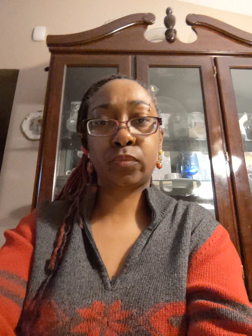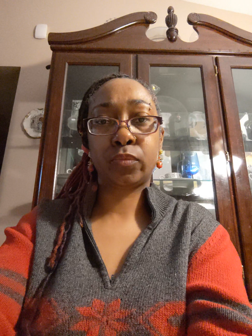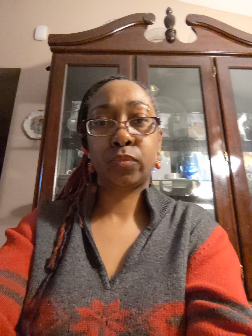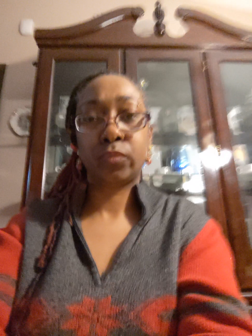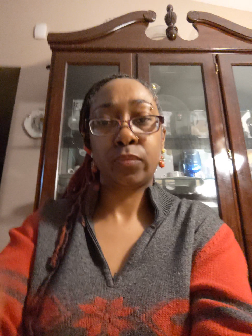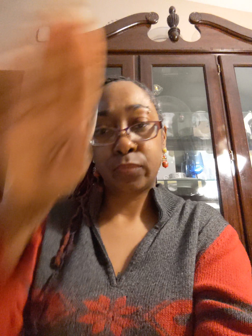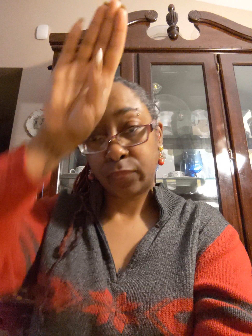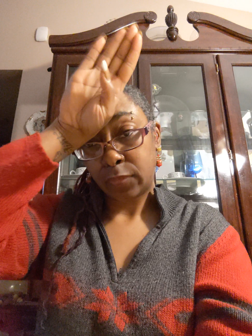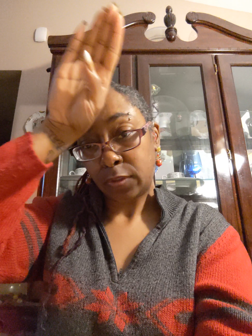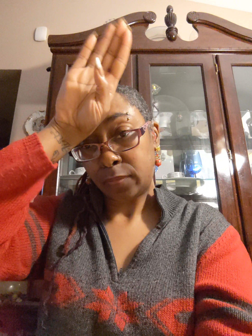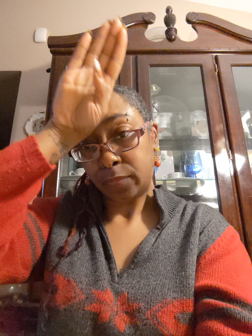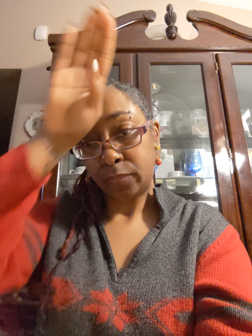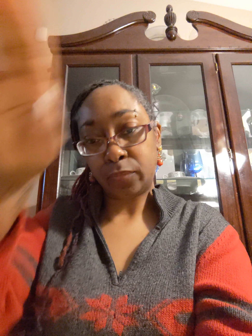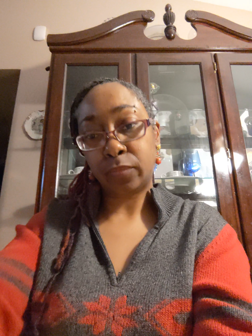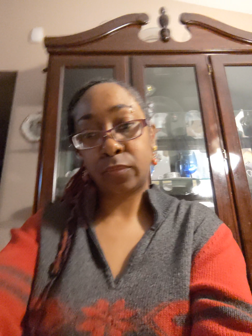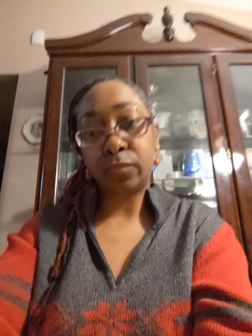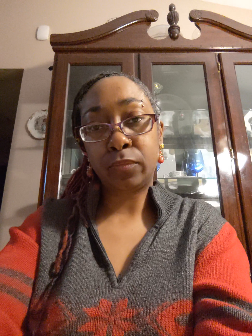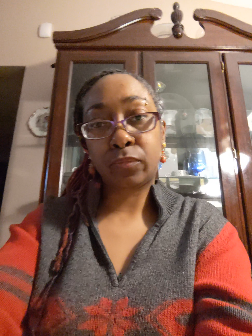fireman